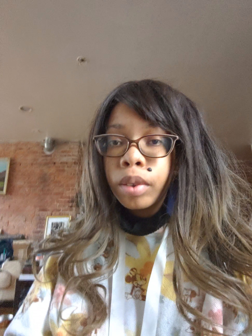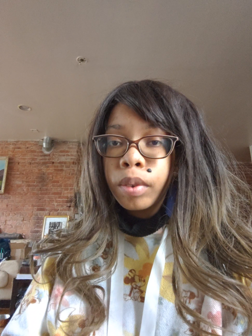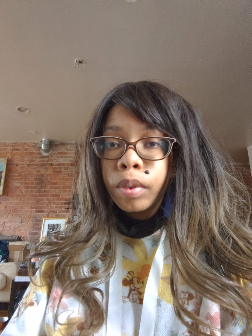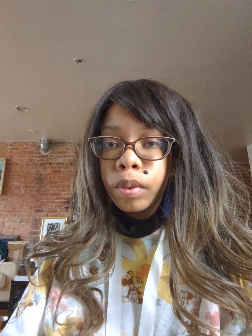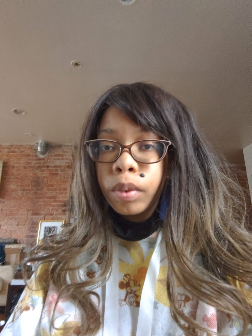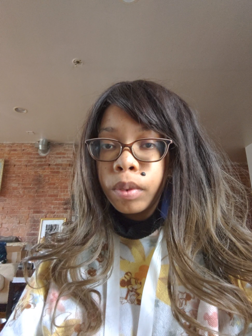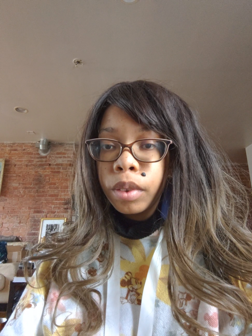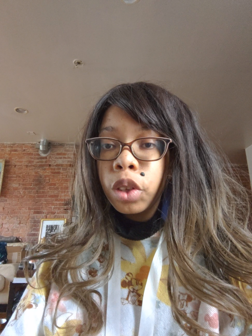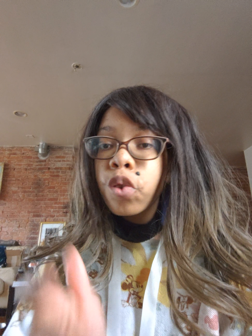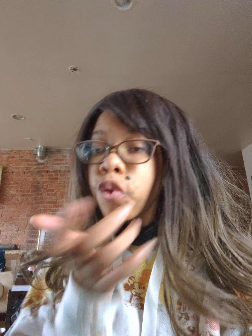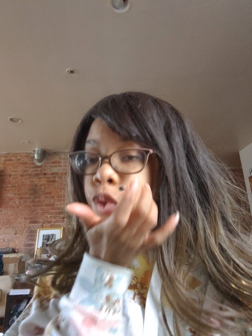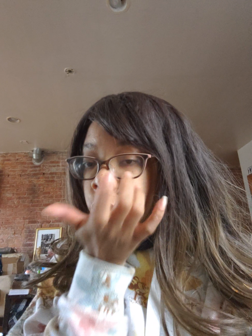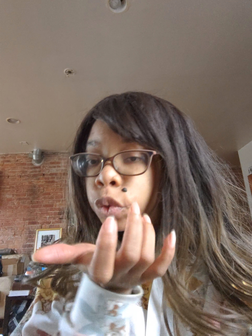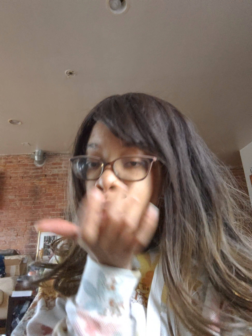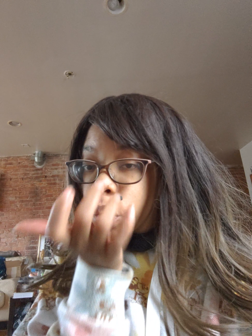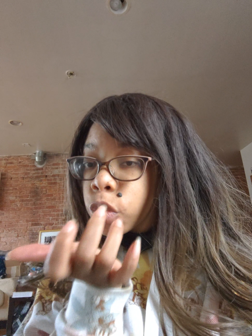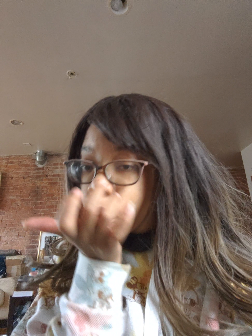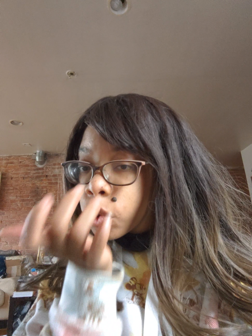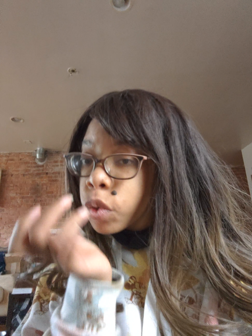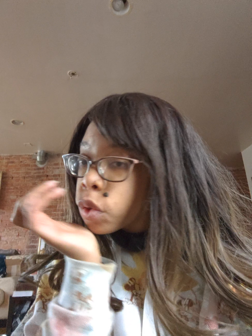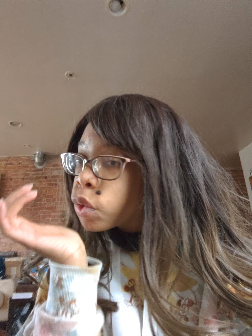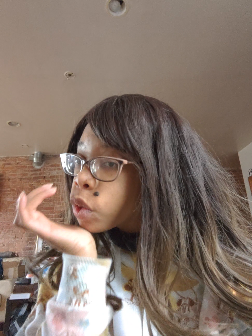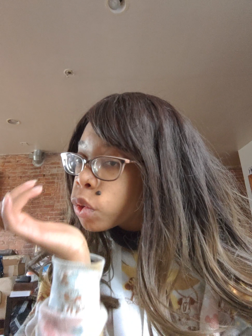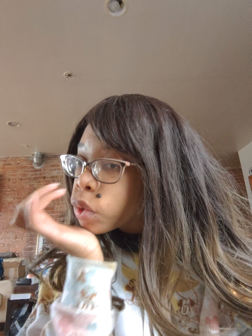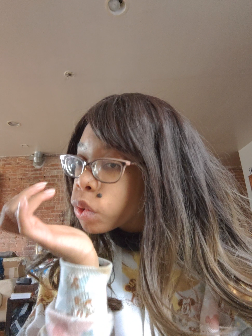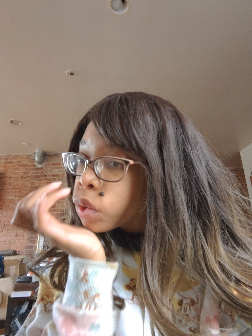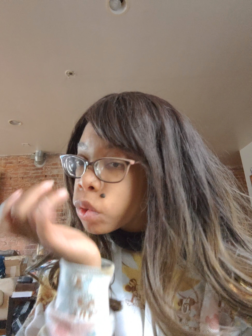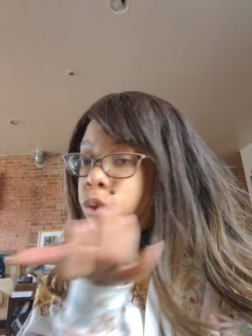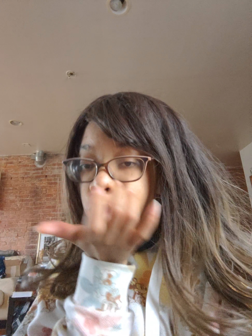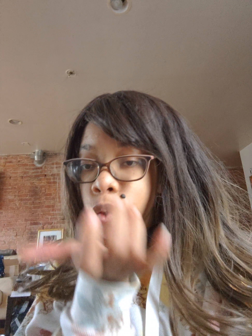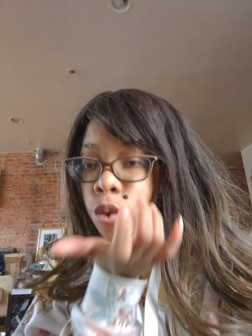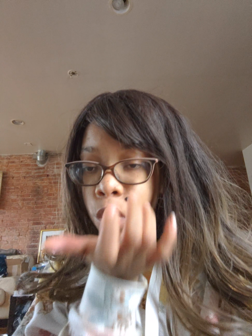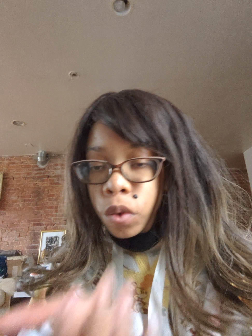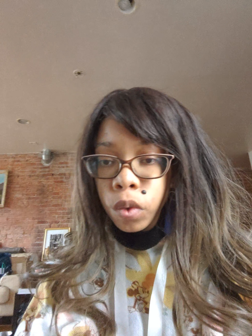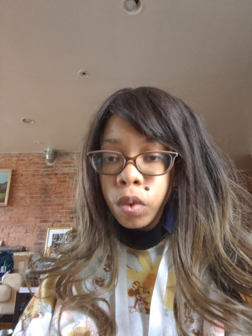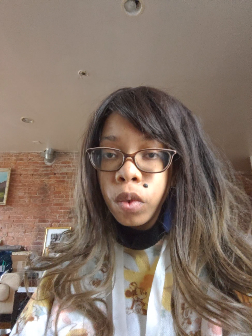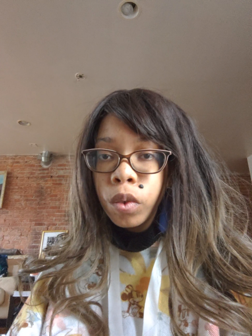grass